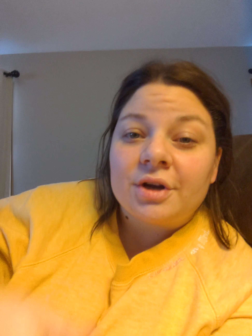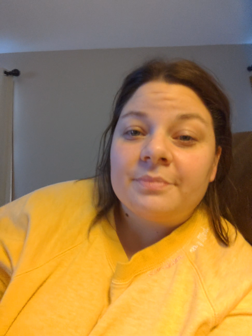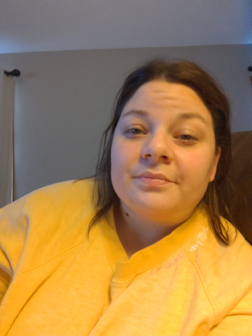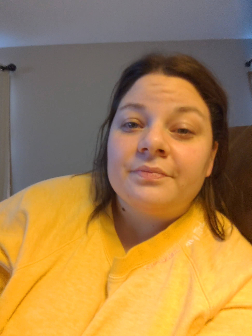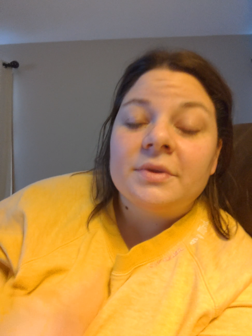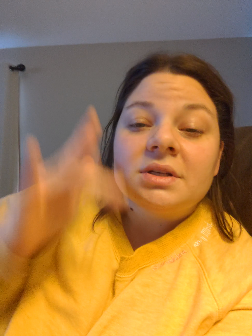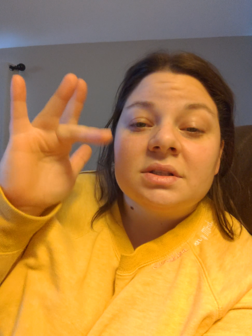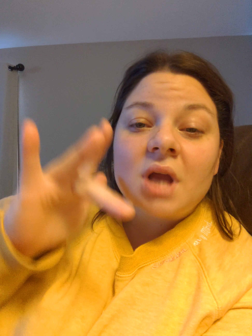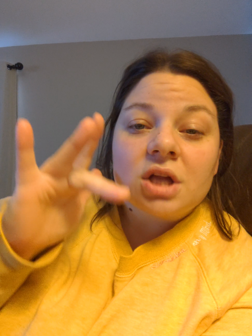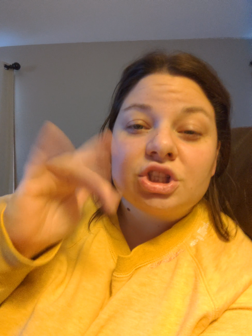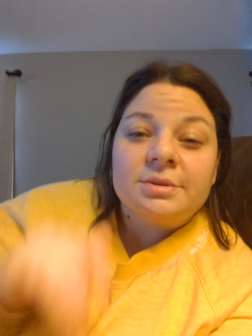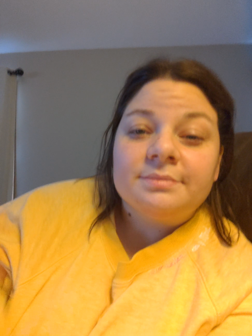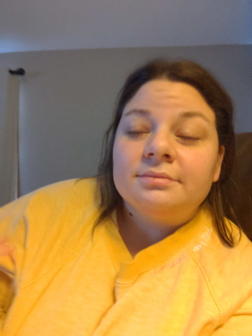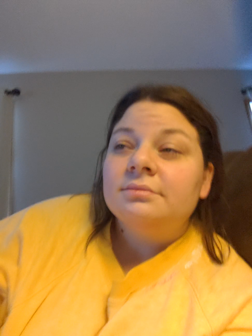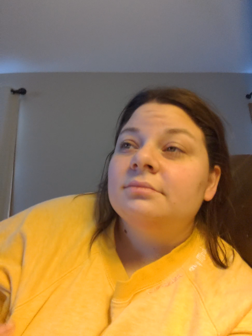touch